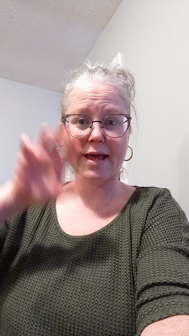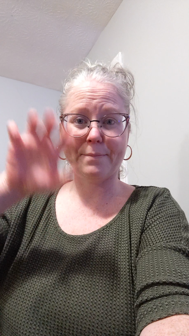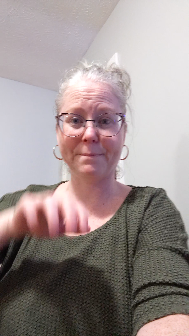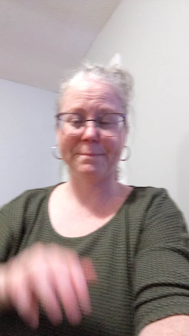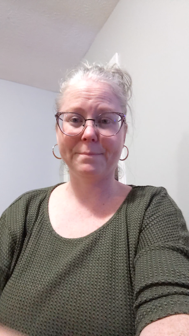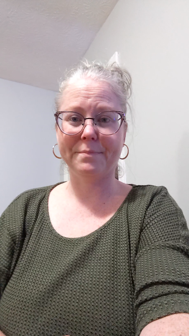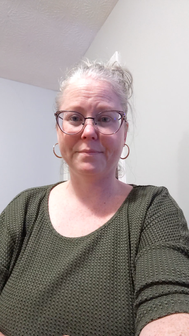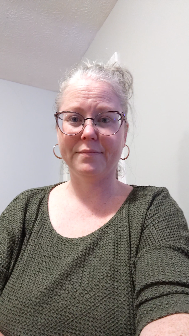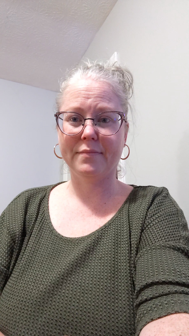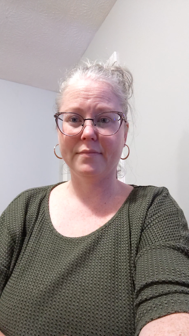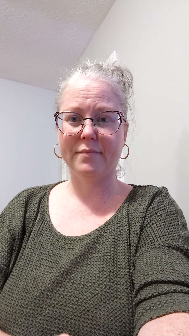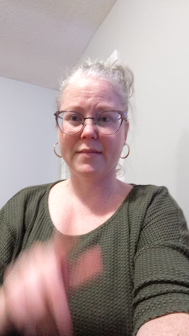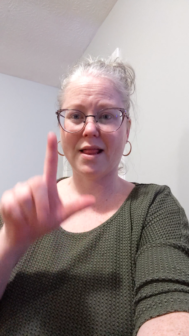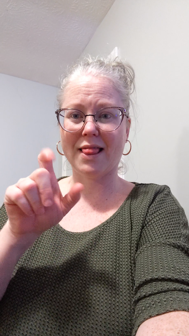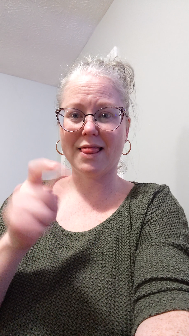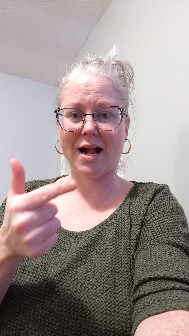leg